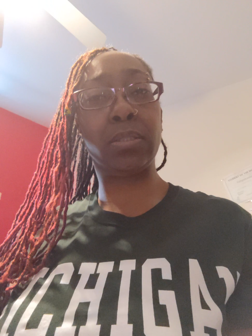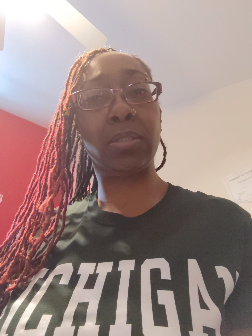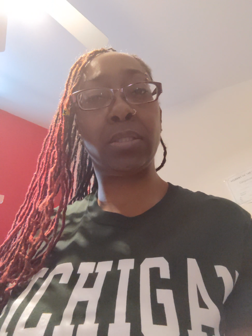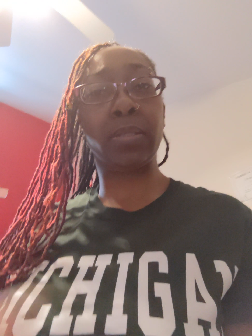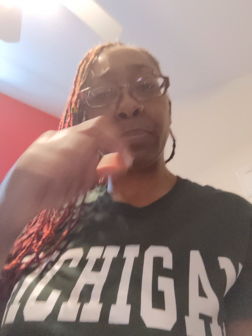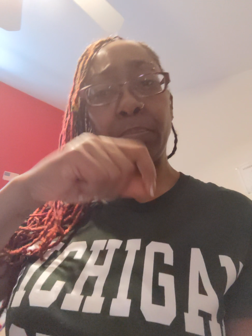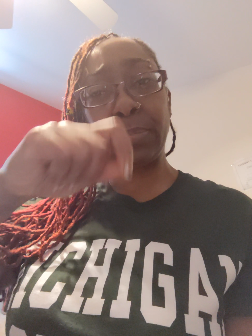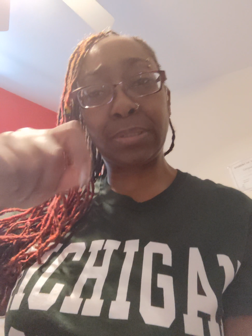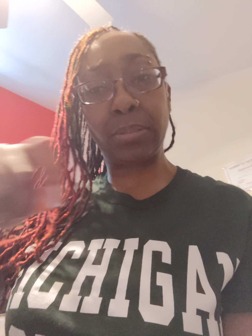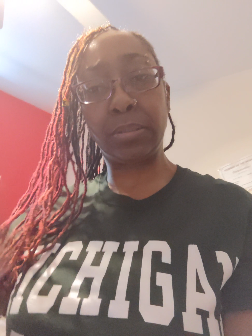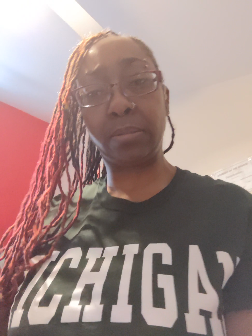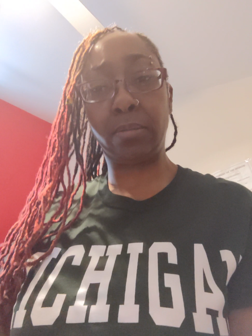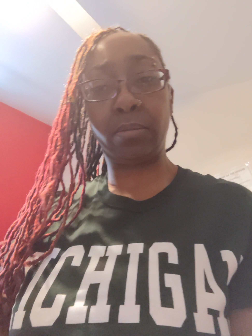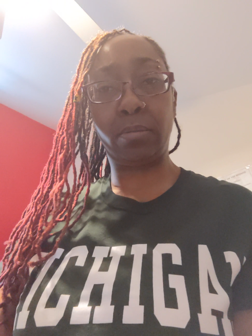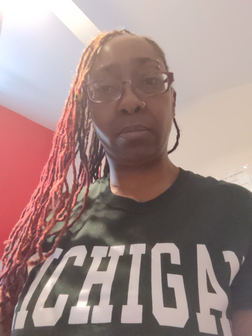pencil